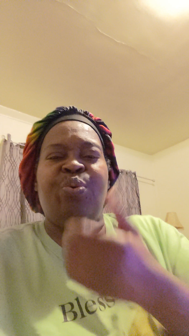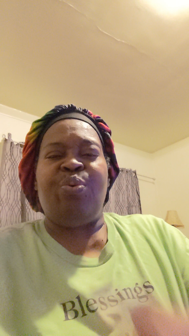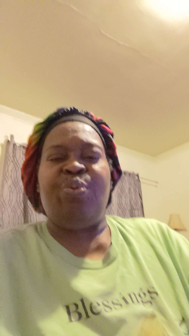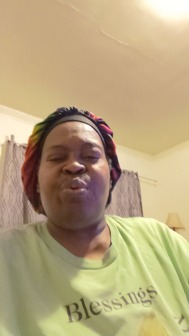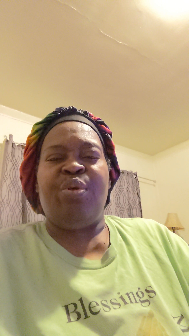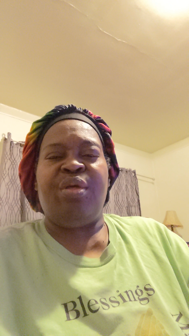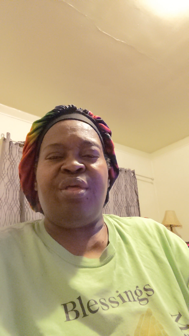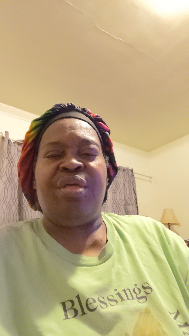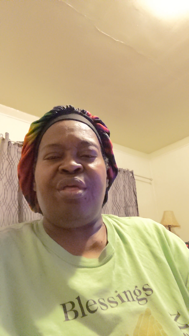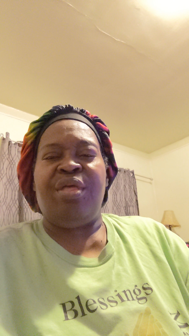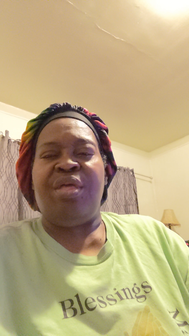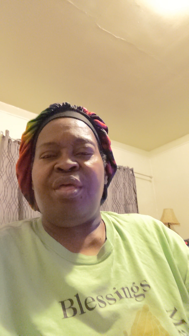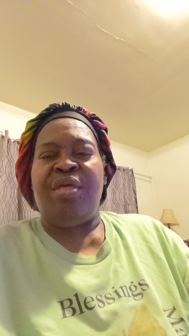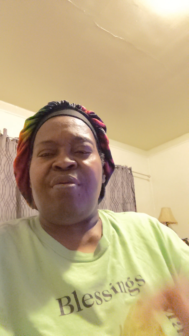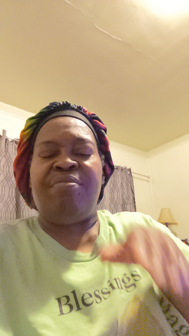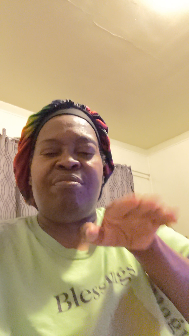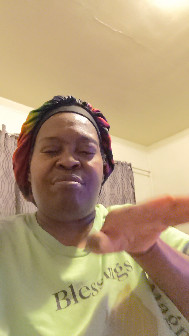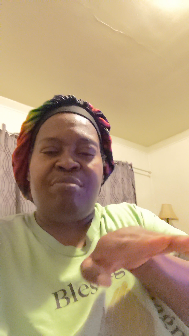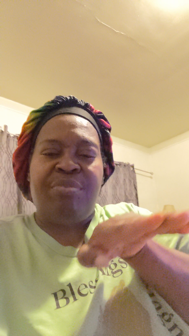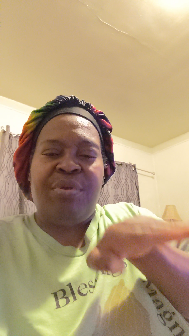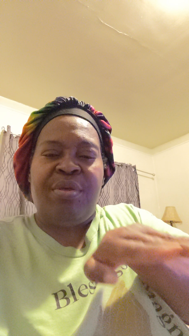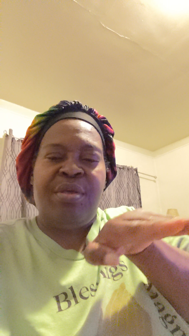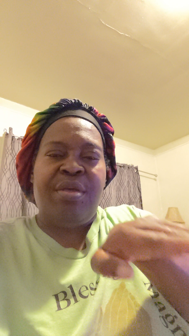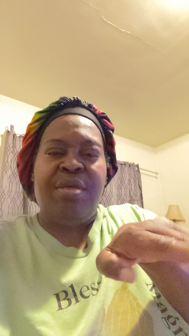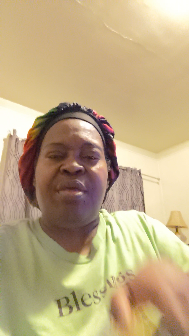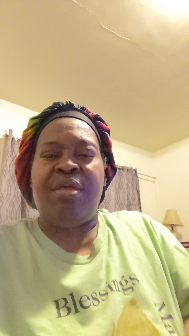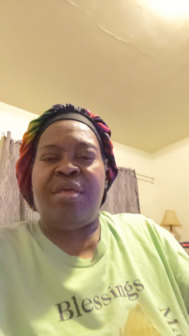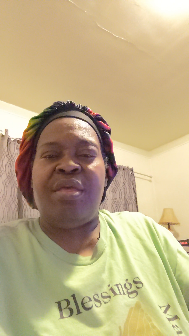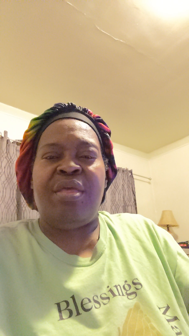penguin